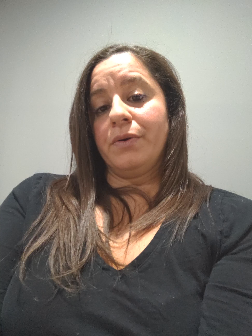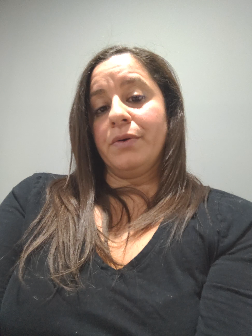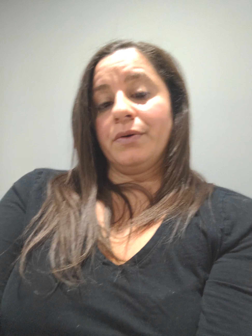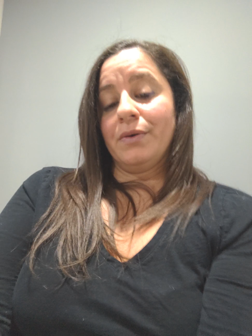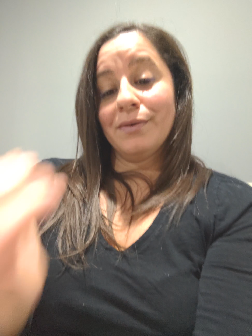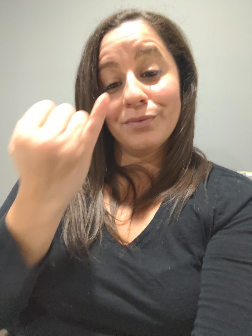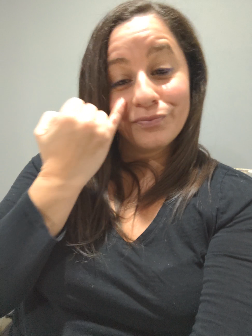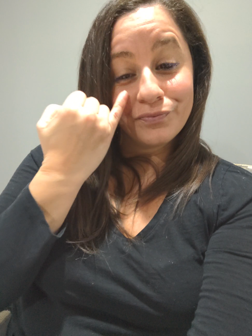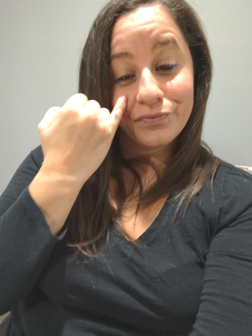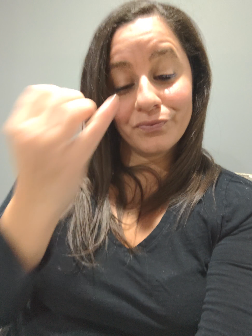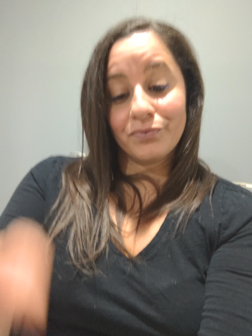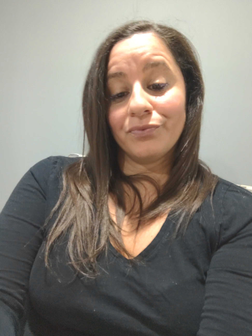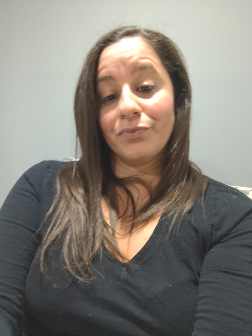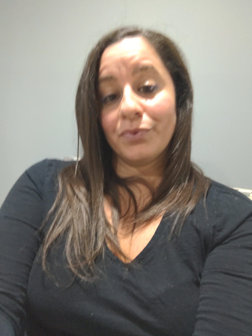if